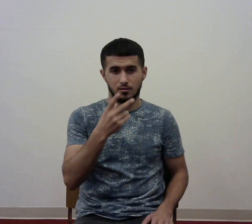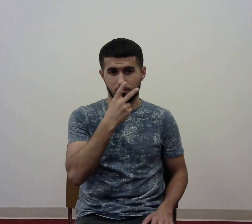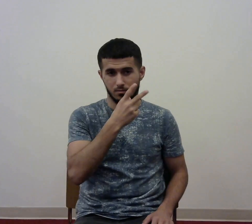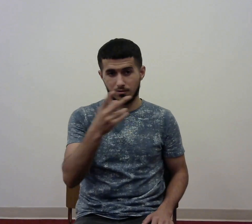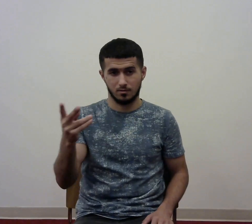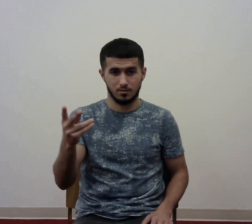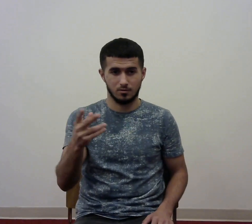baxmaq